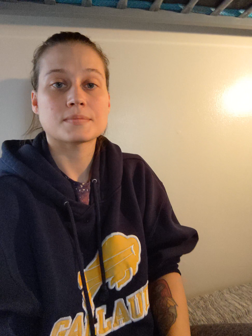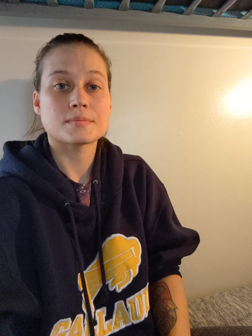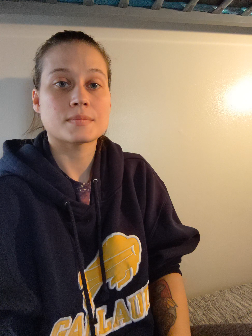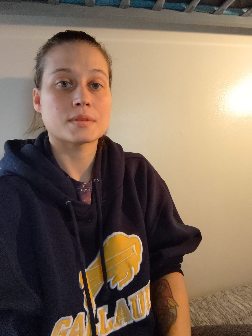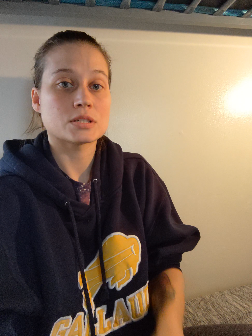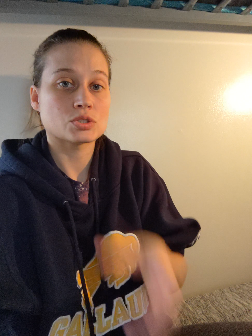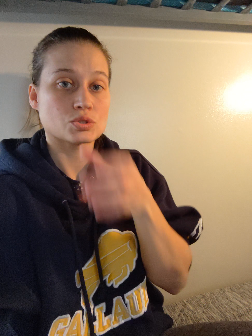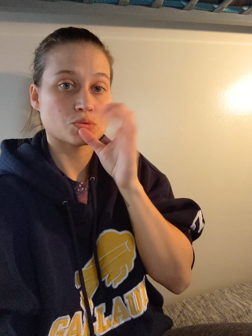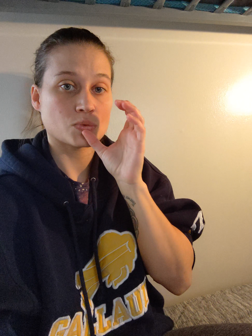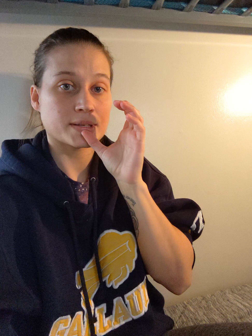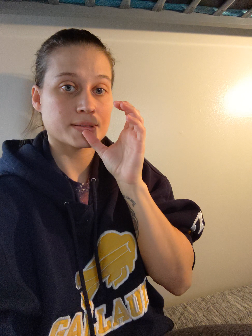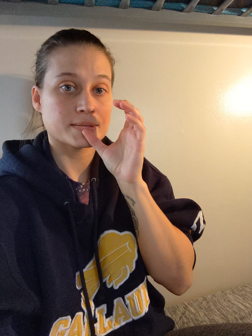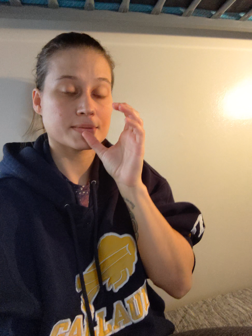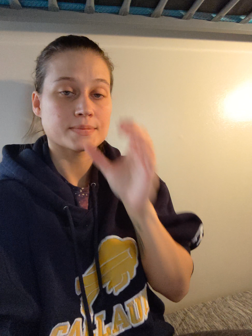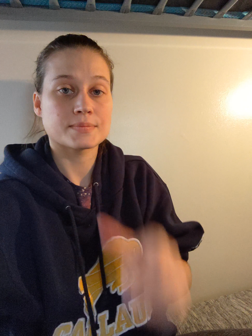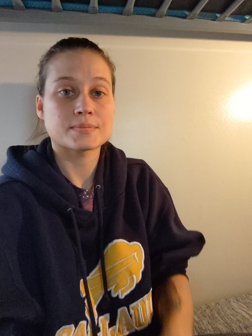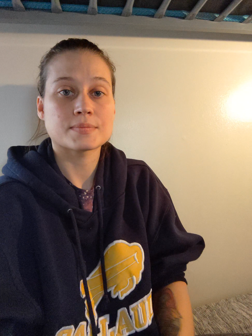drink